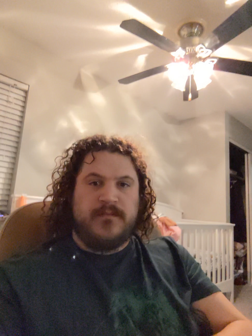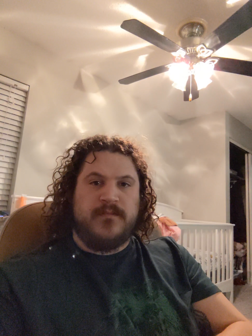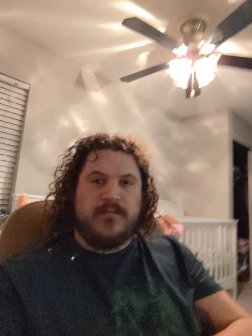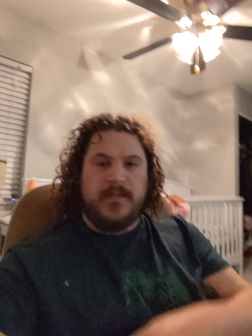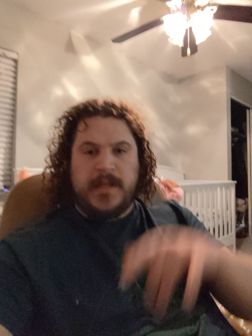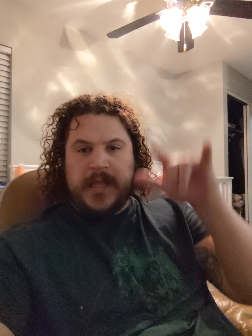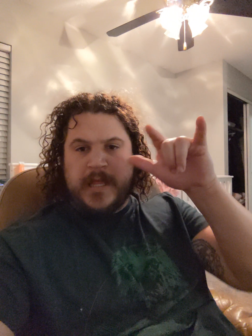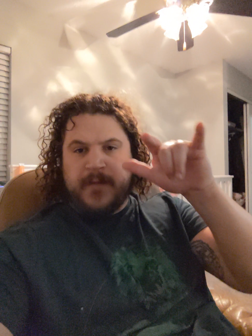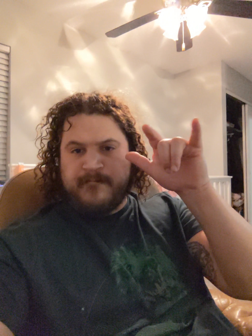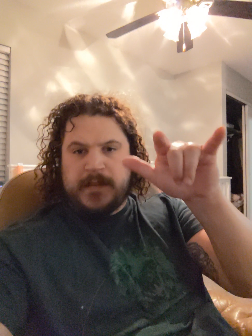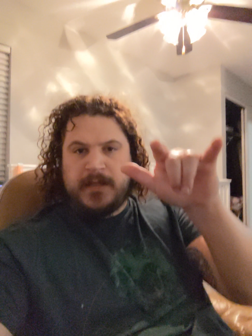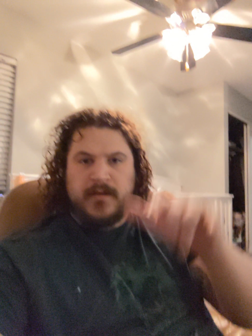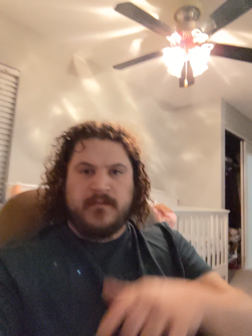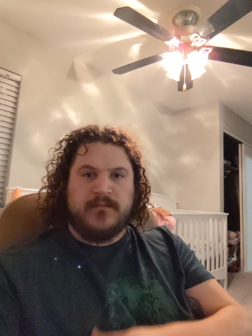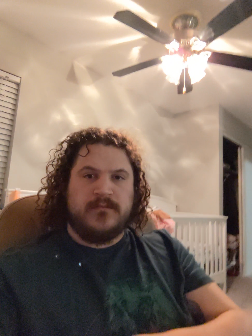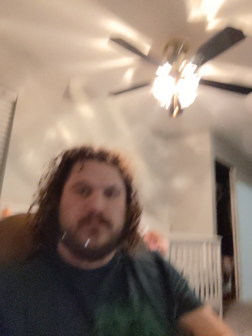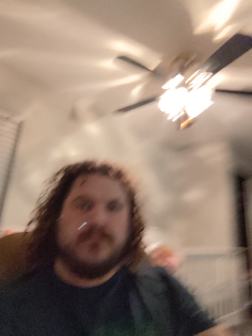airplane